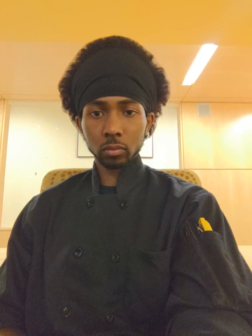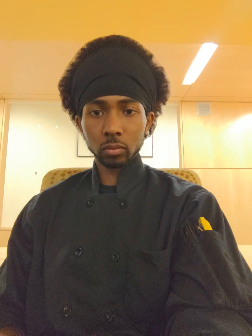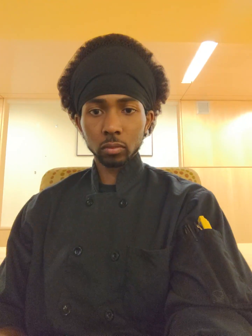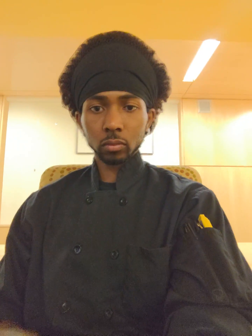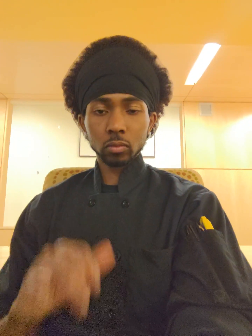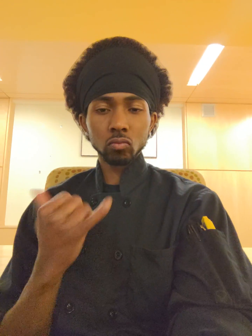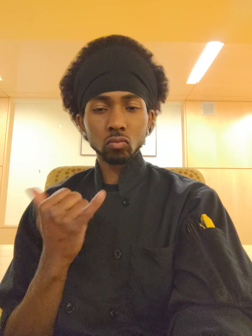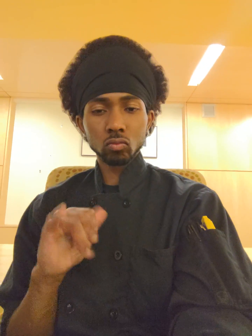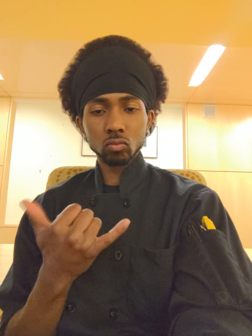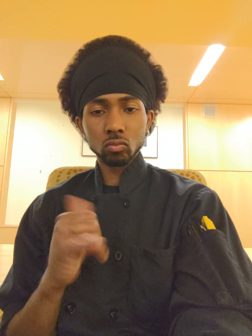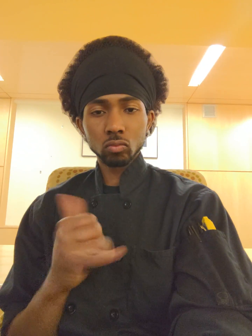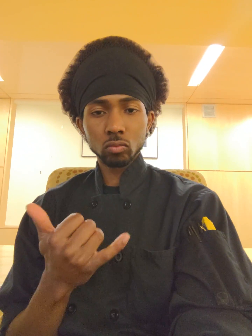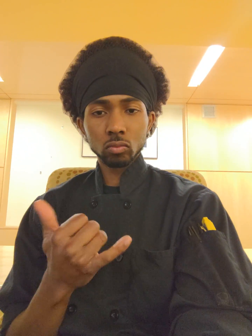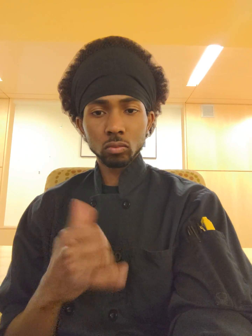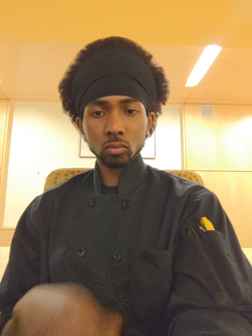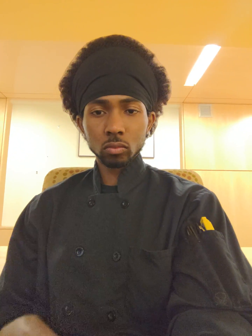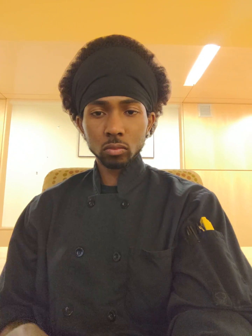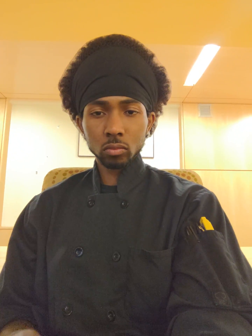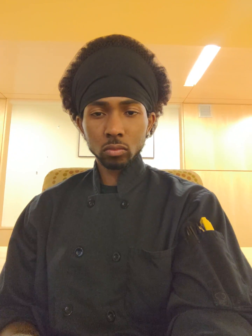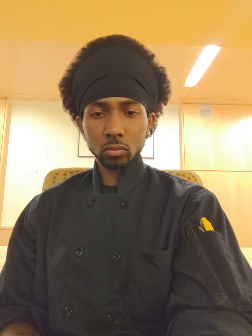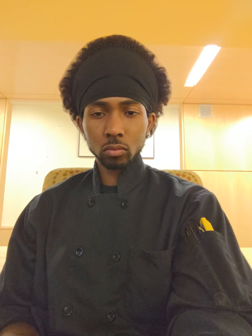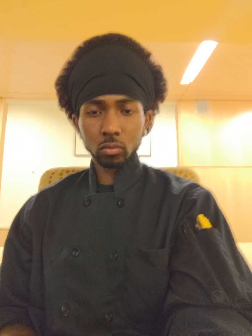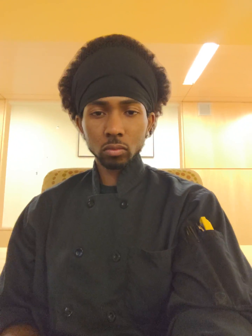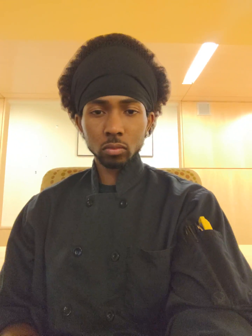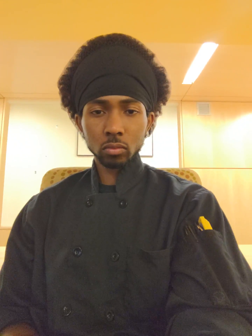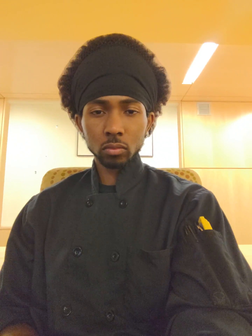party